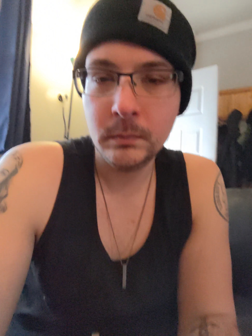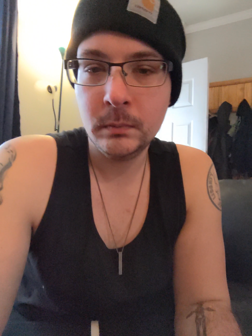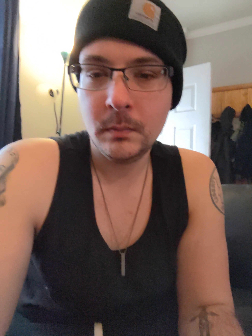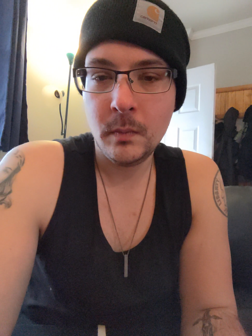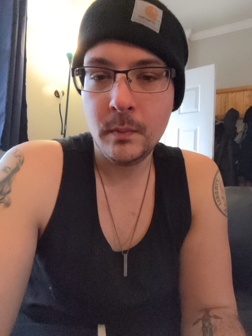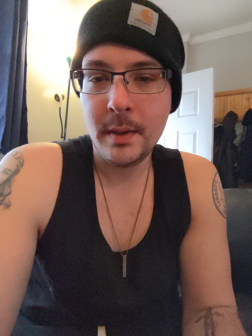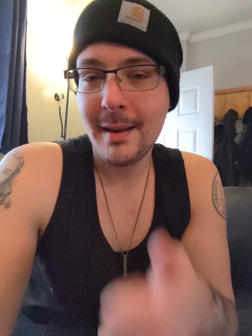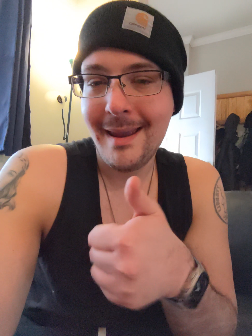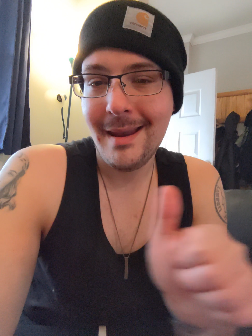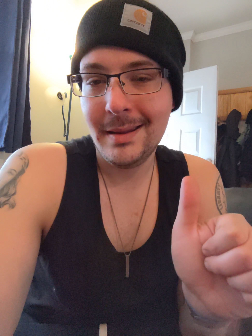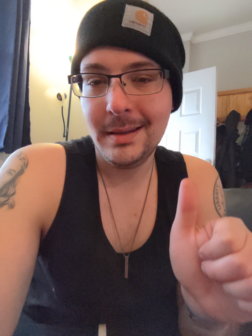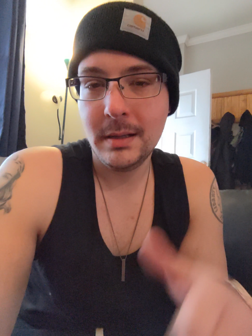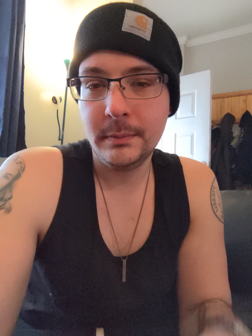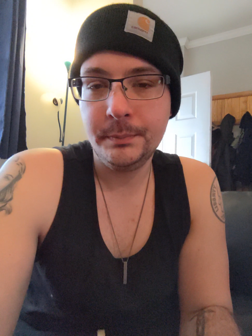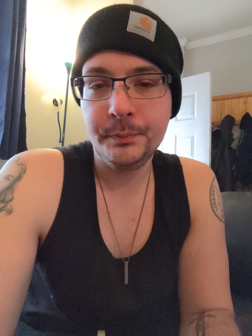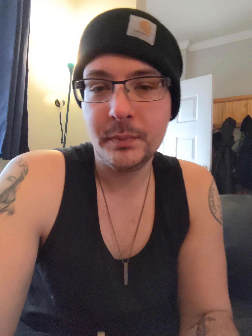any